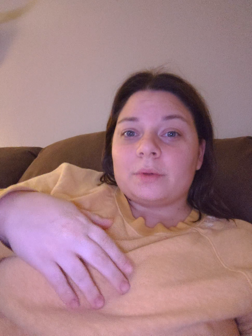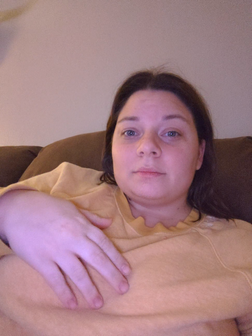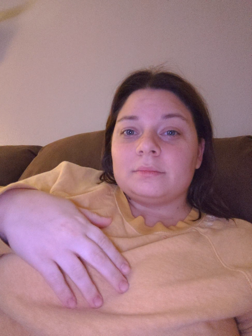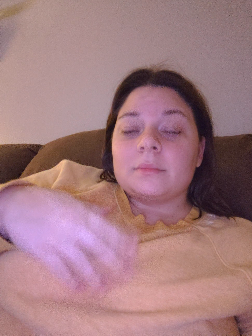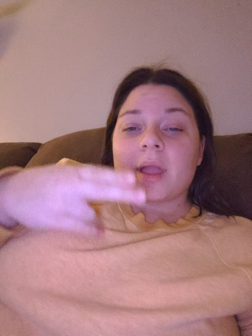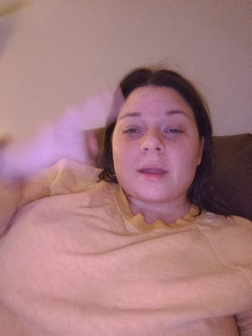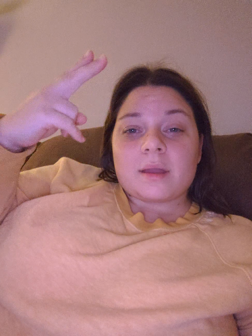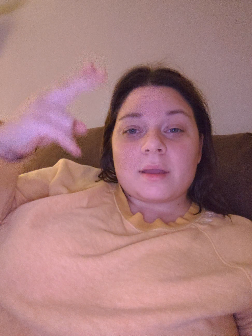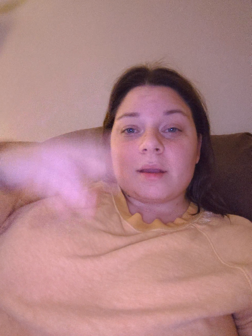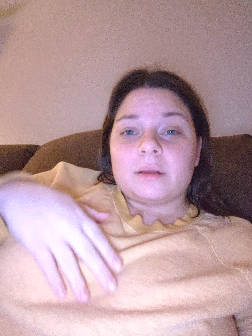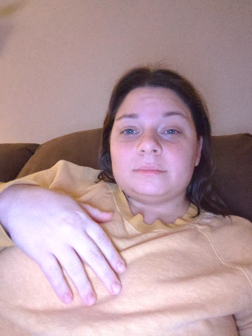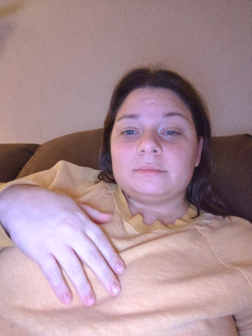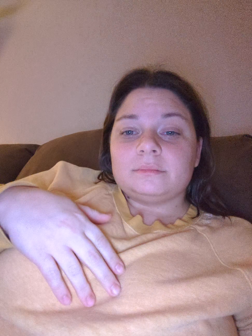high